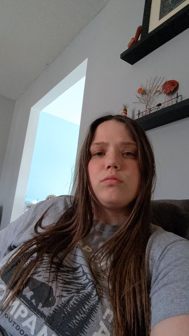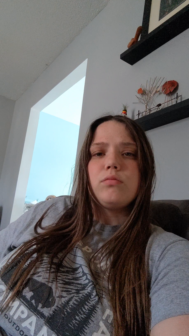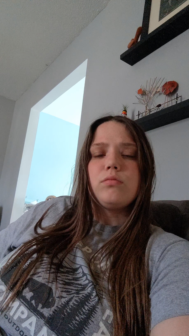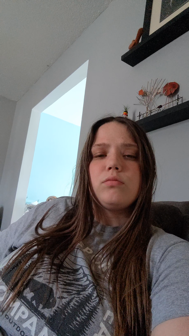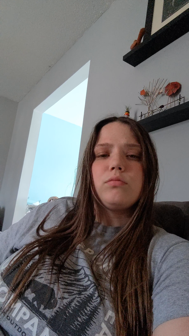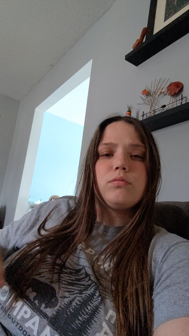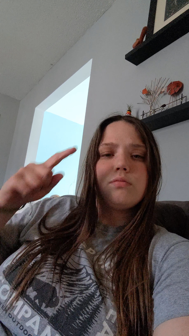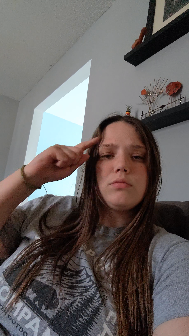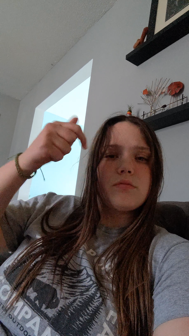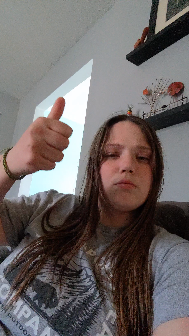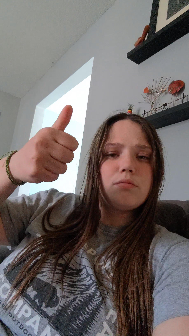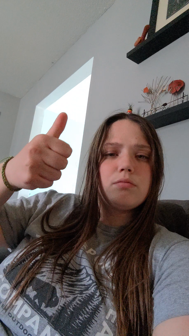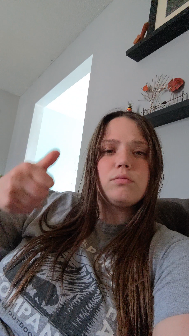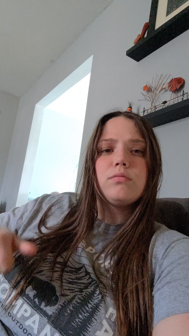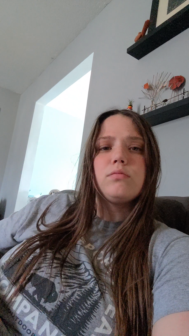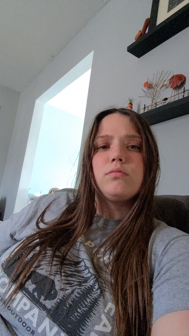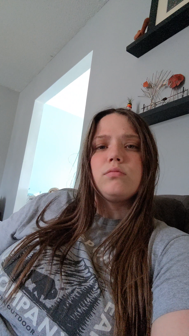dime